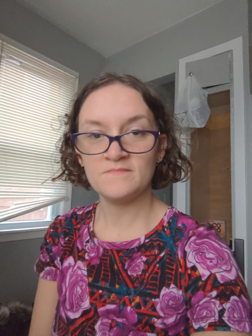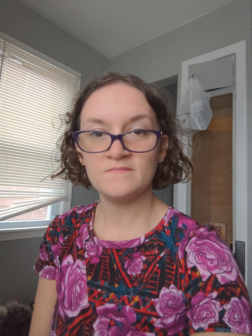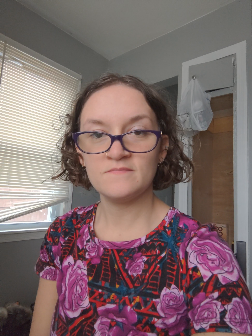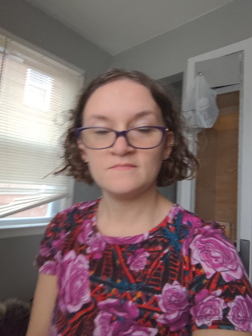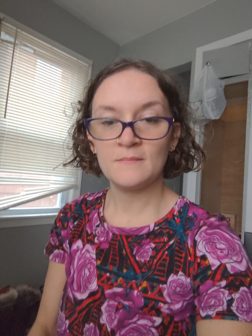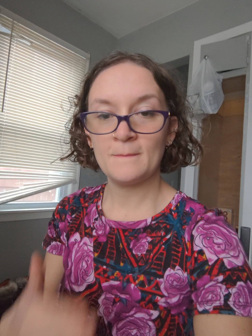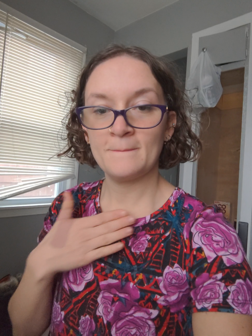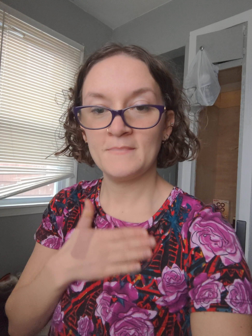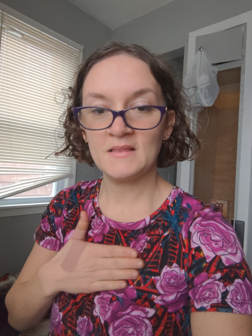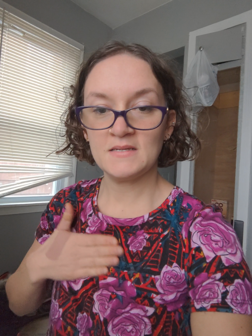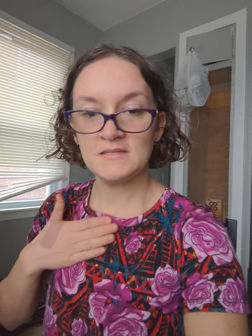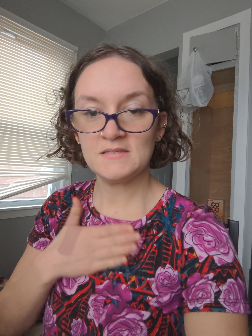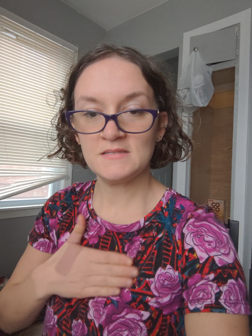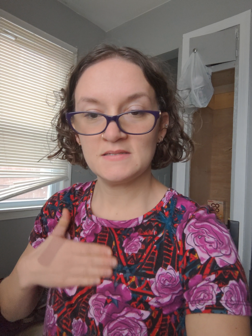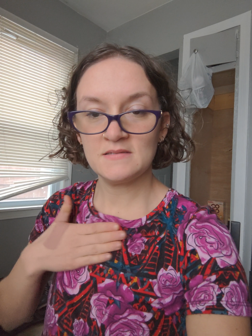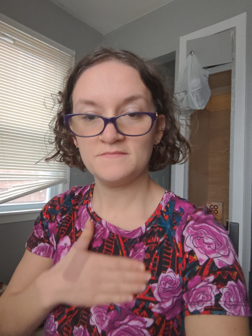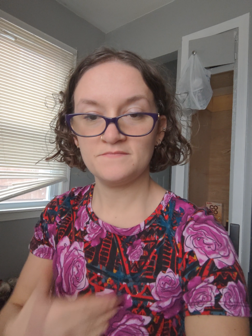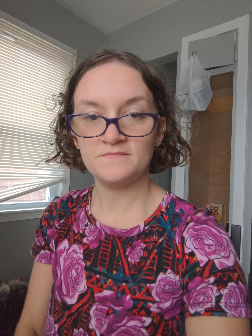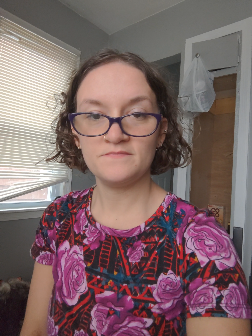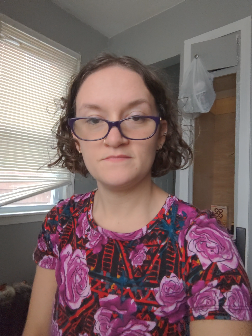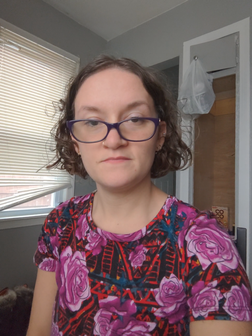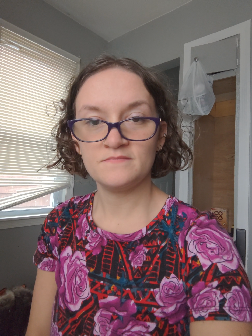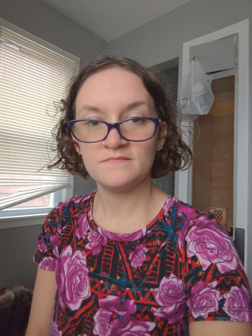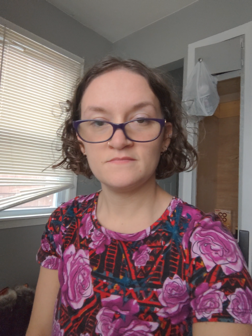please